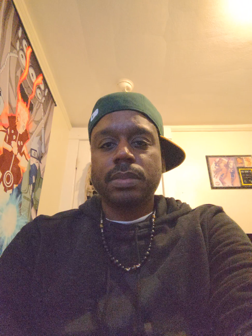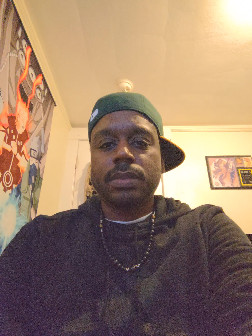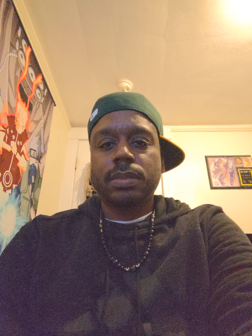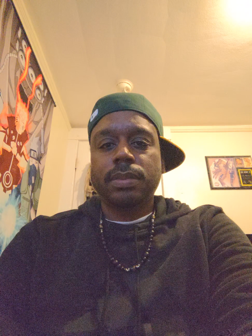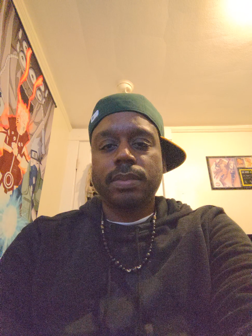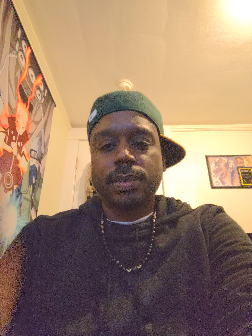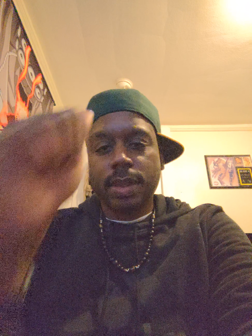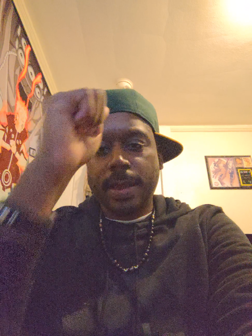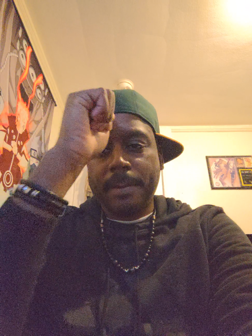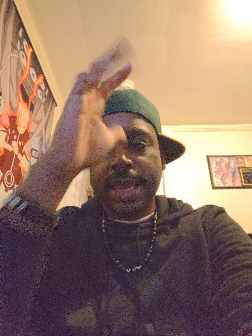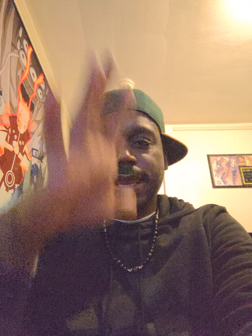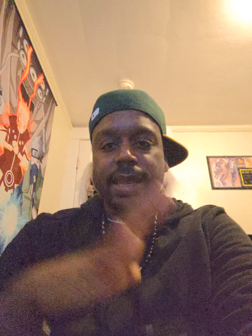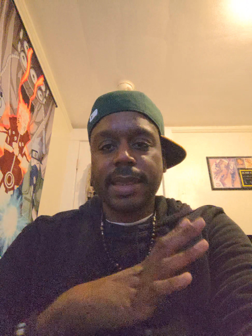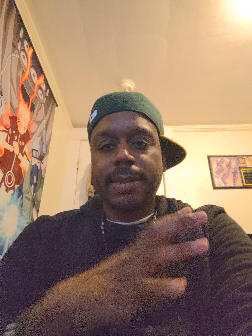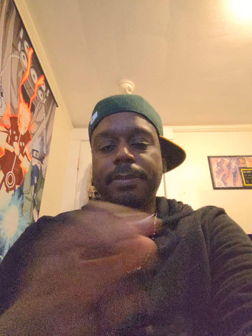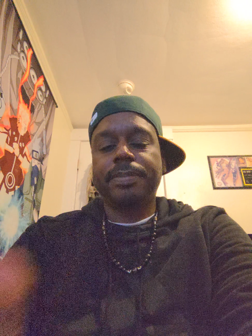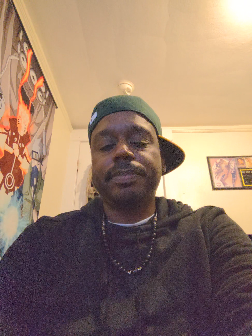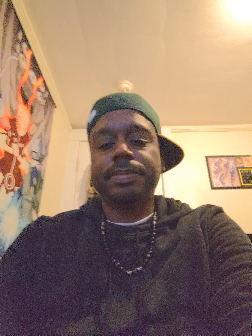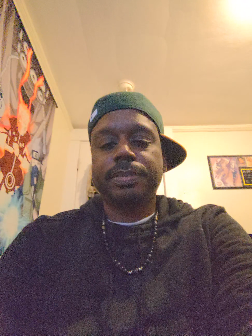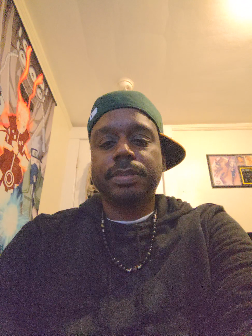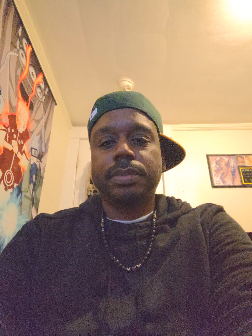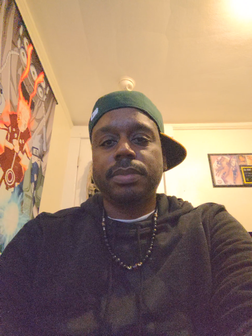man